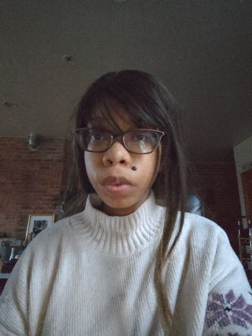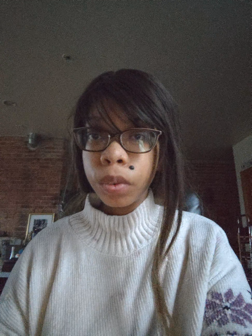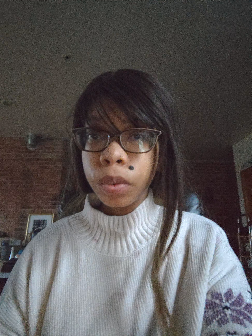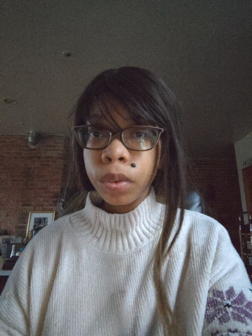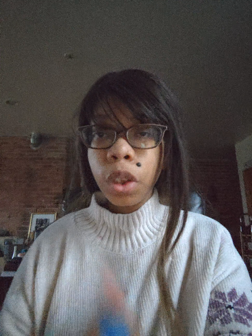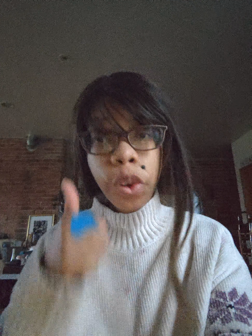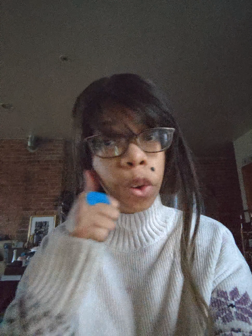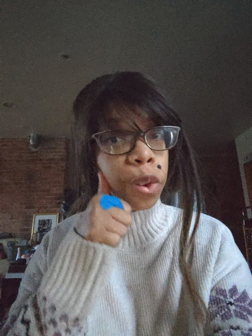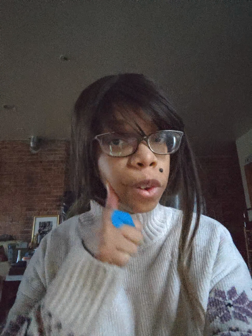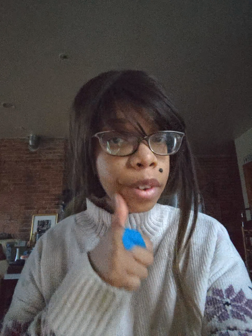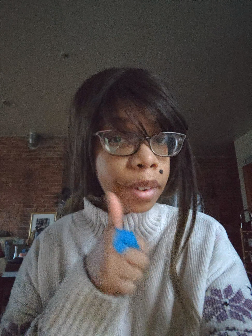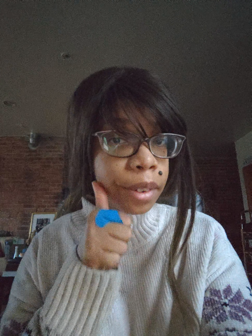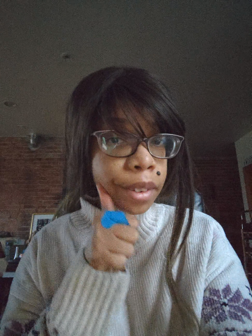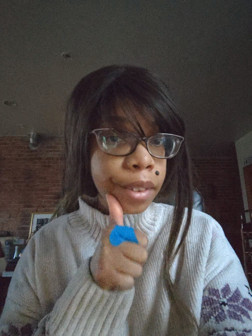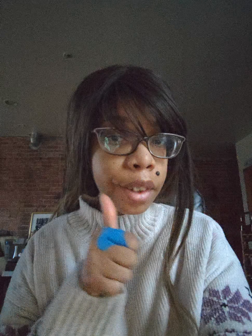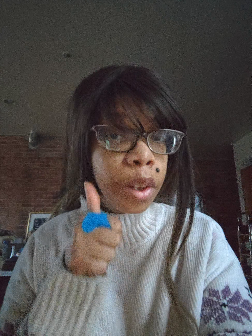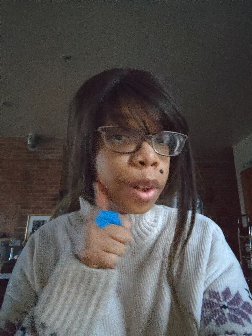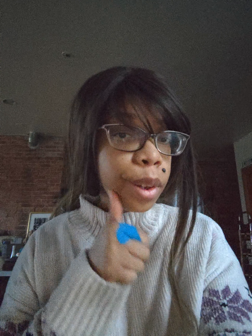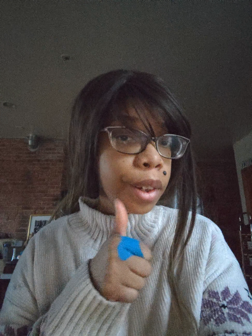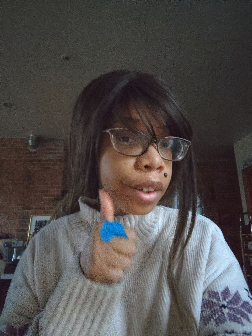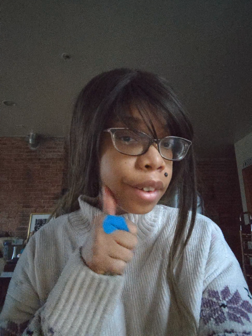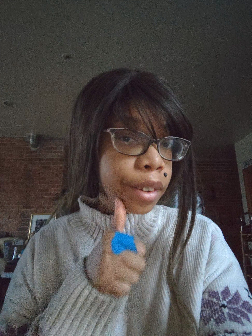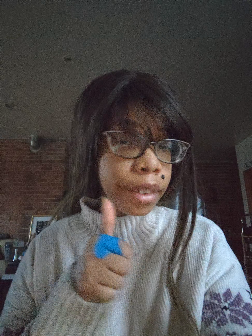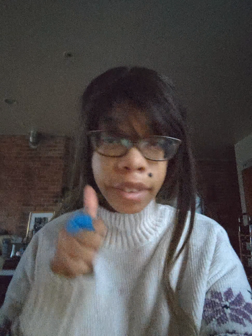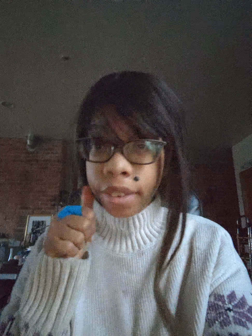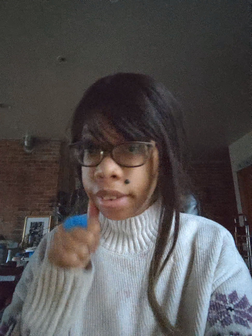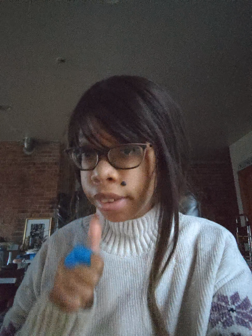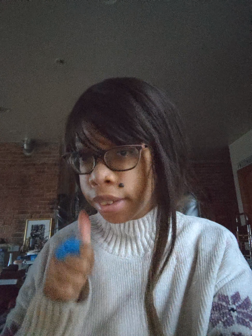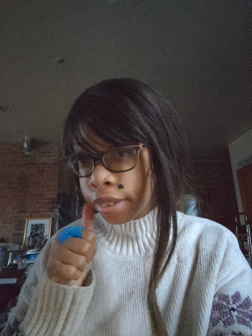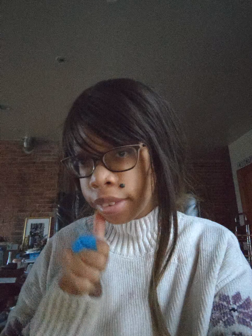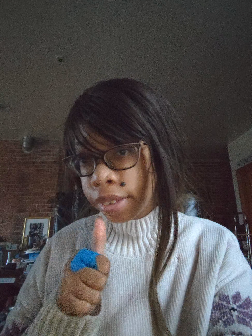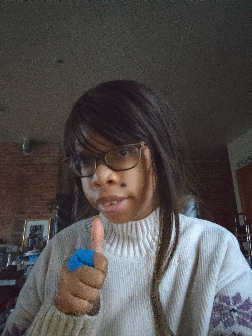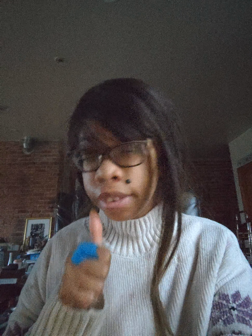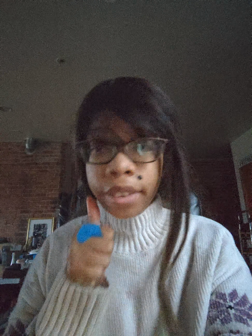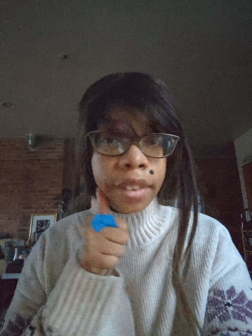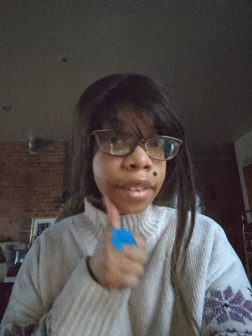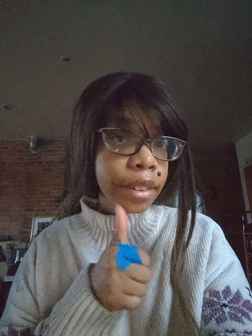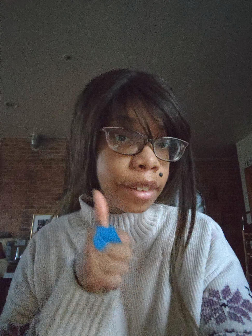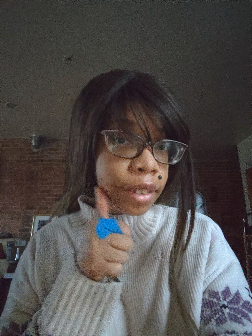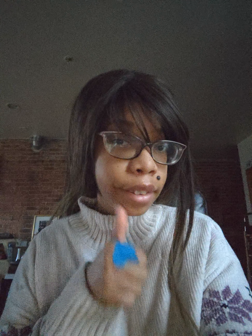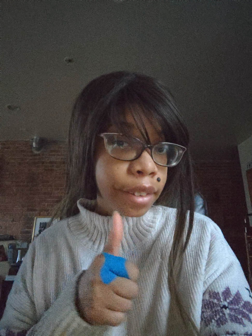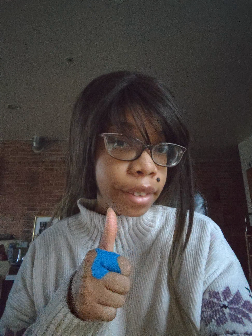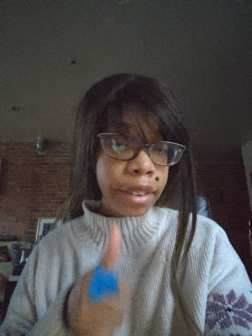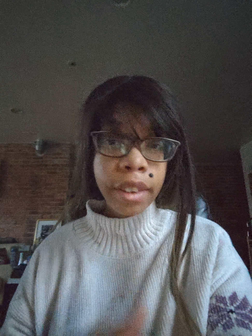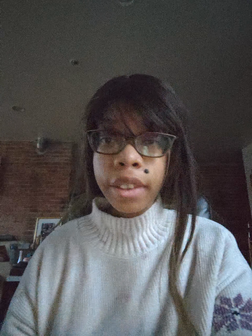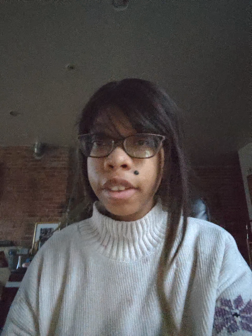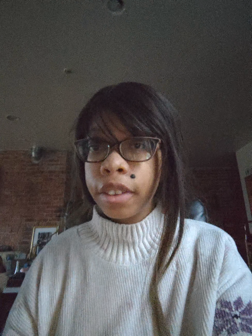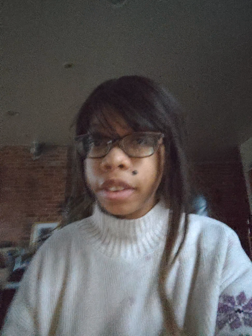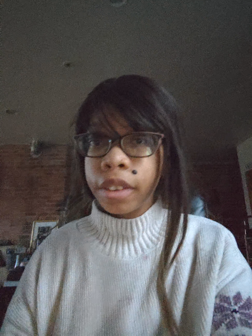girl